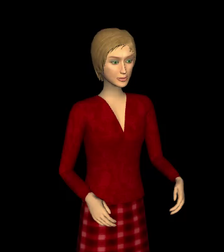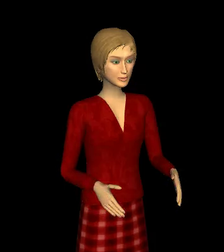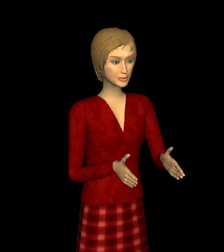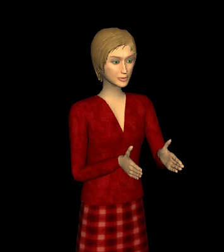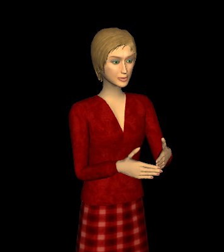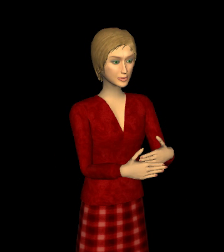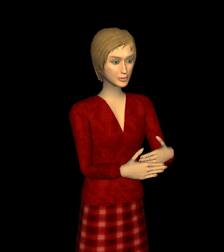حزمة